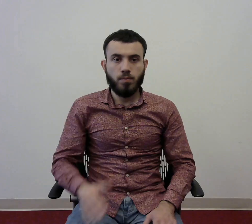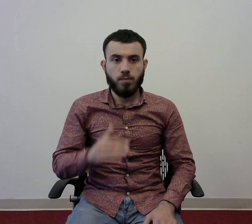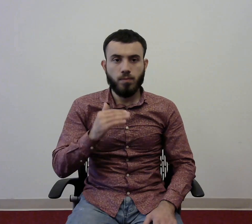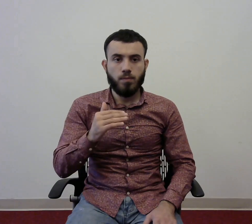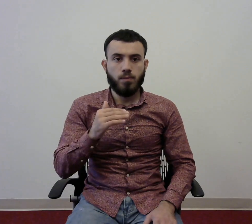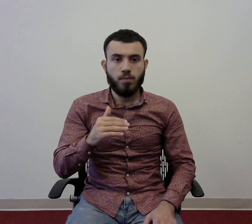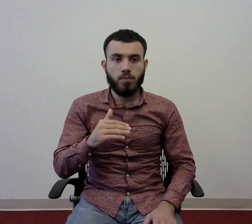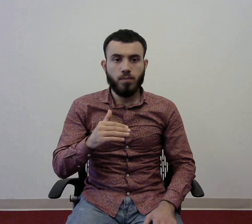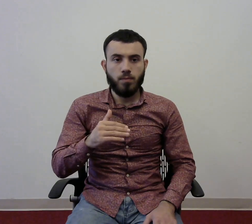siz